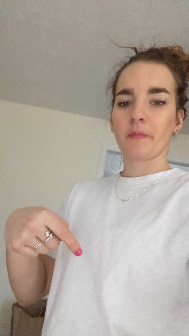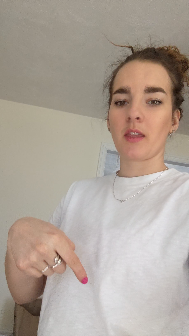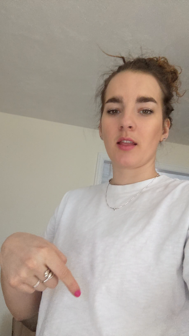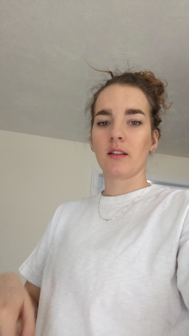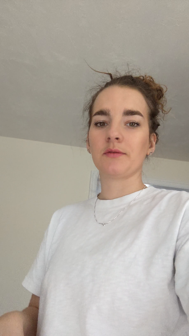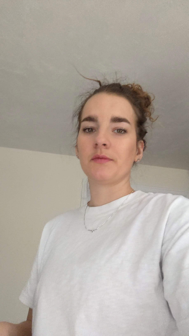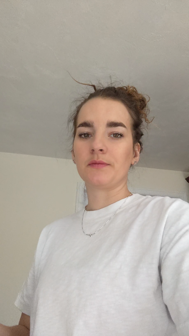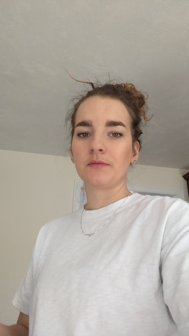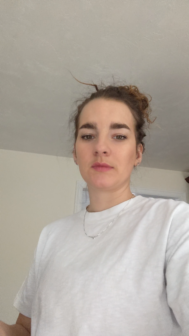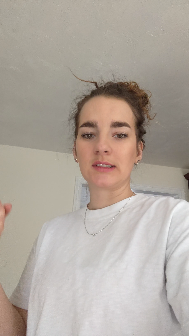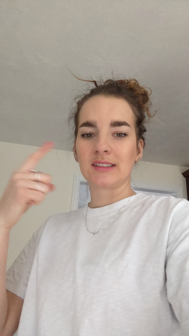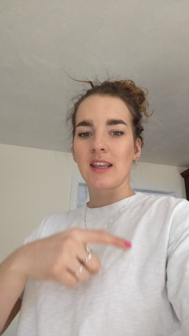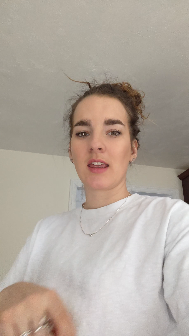day